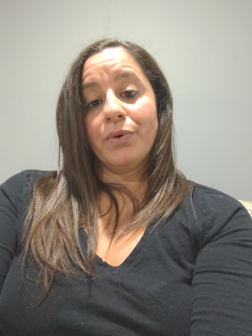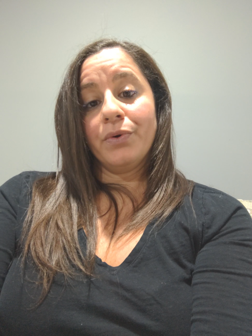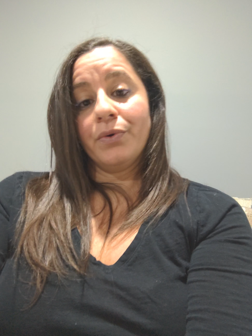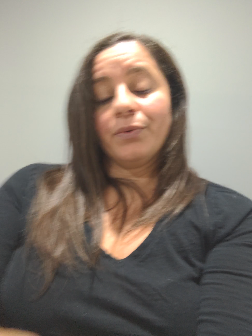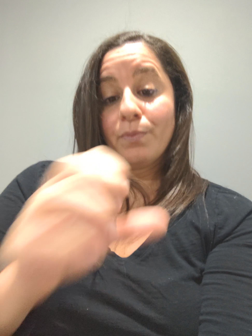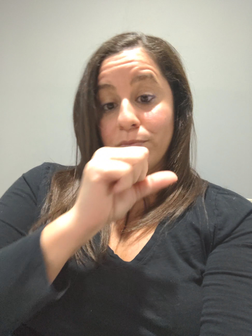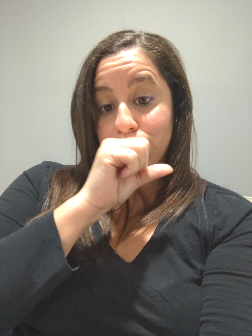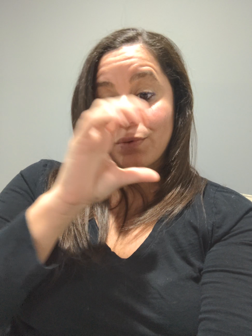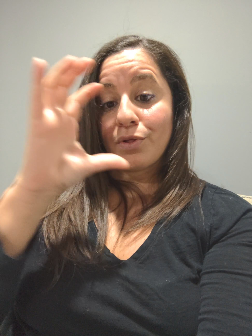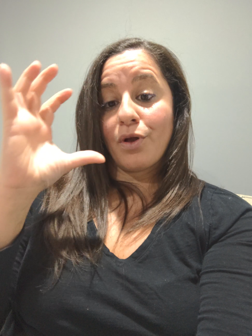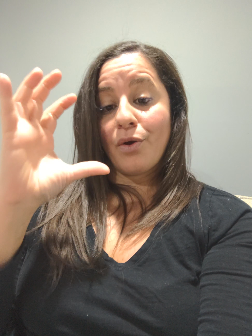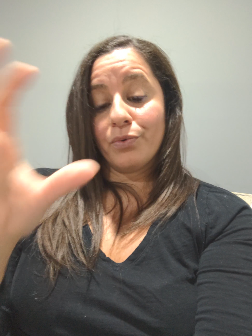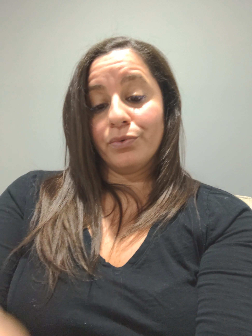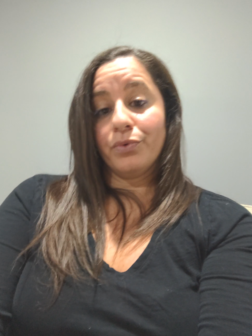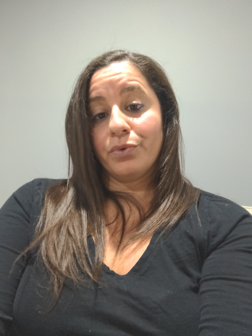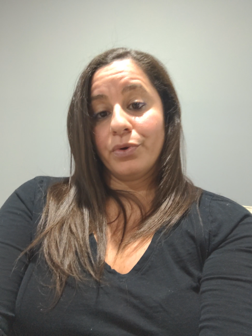balloon